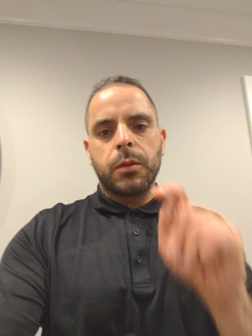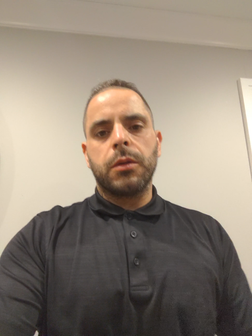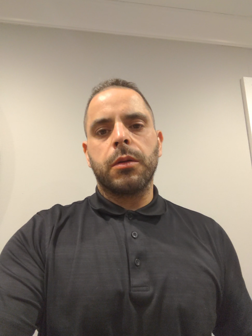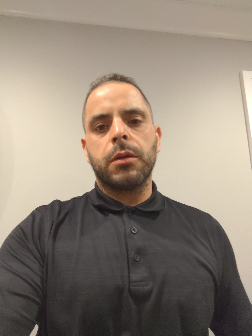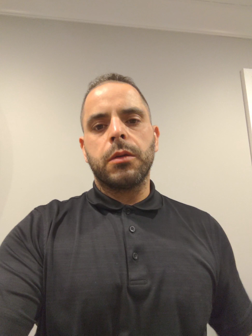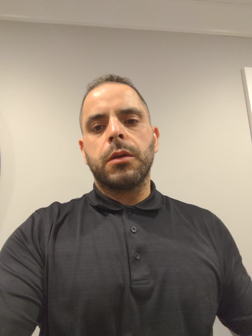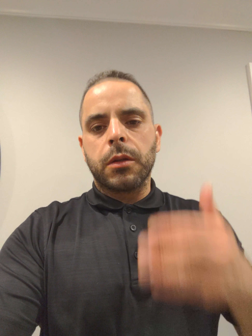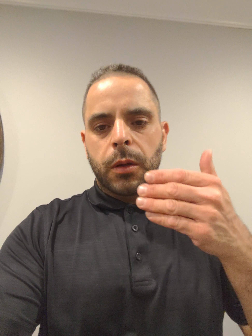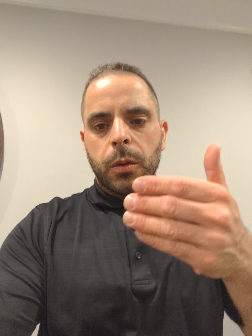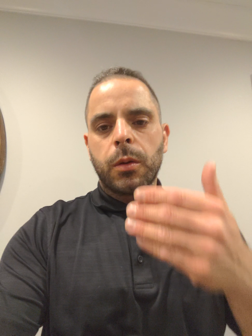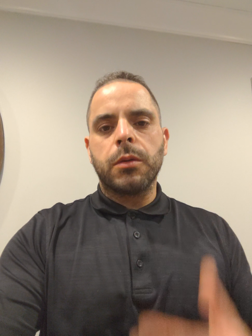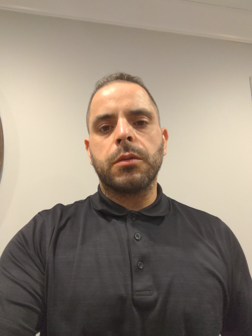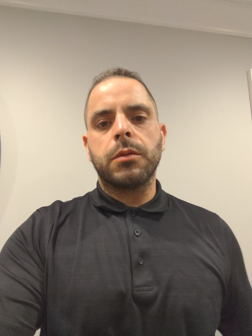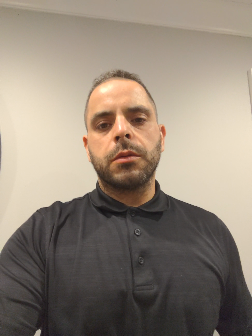close